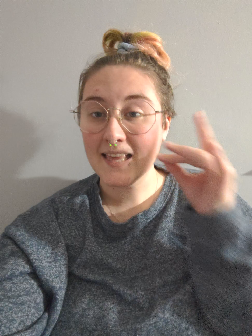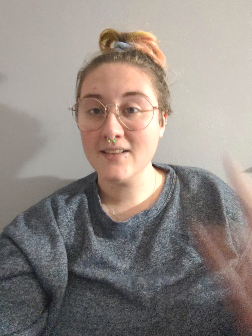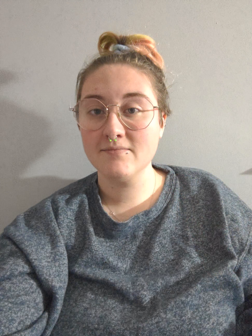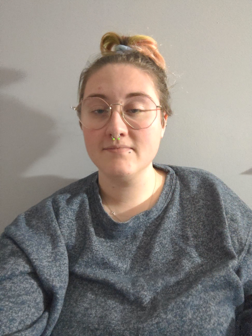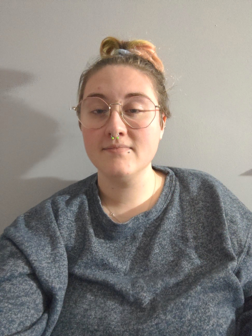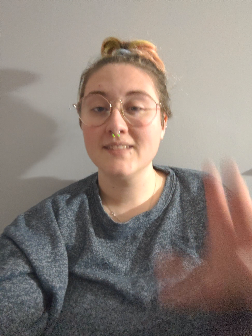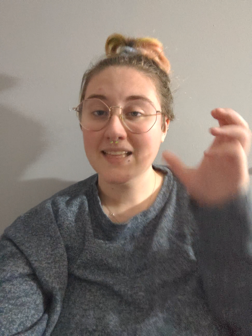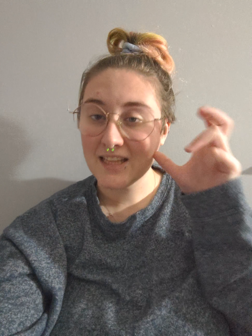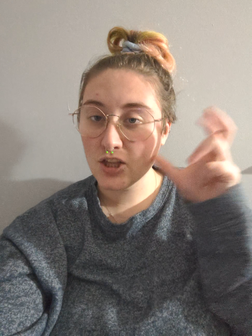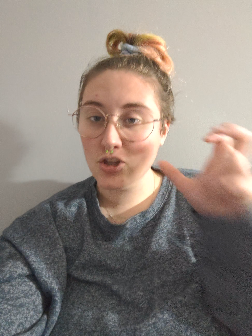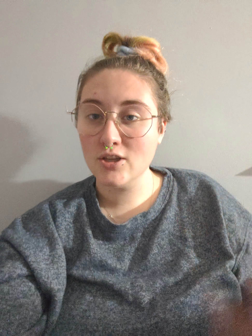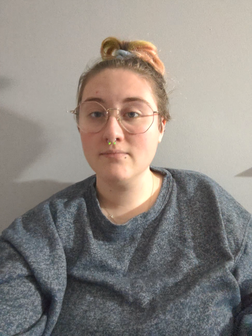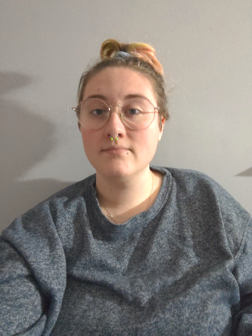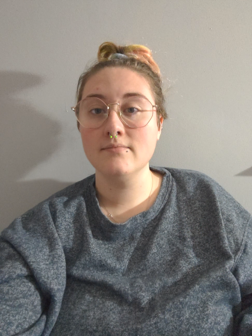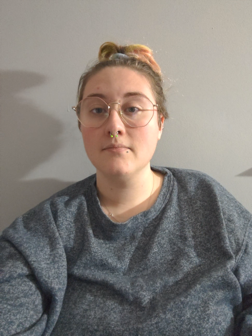hear